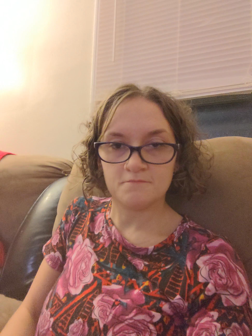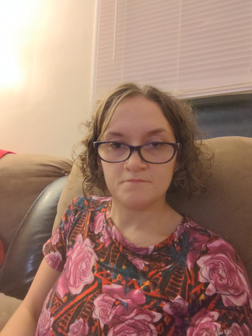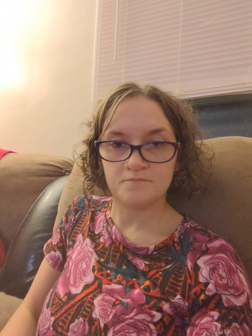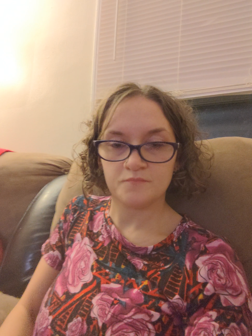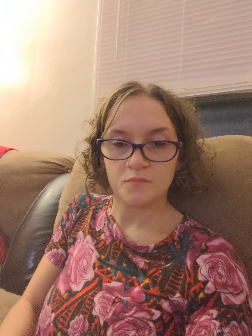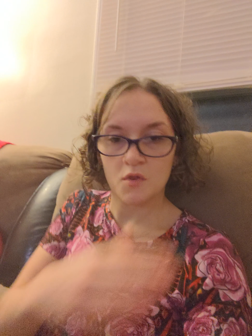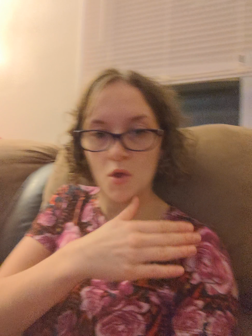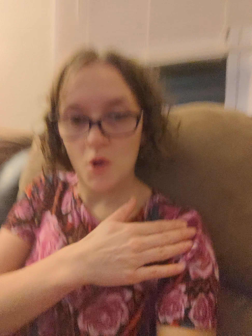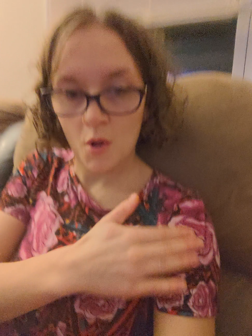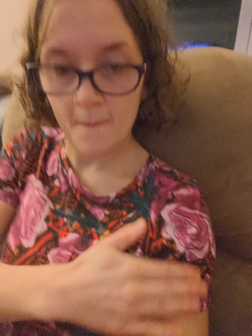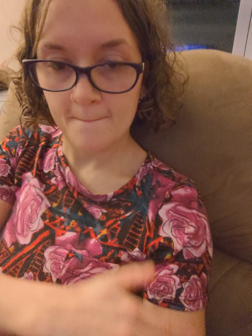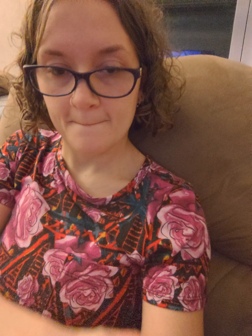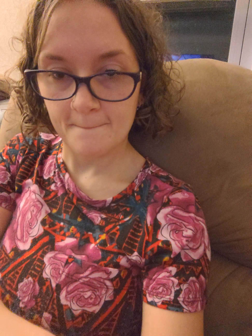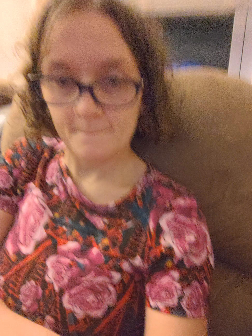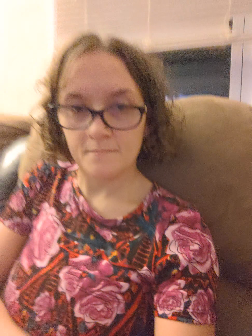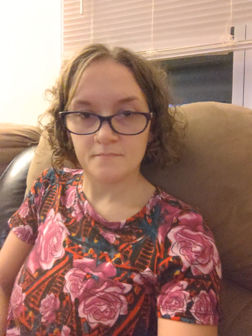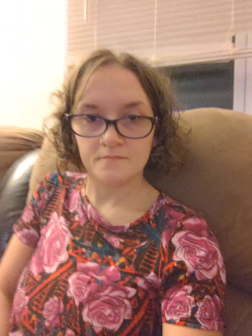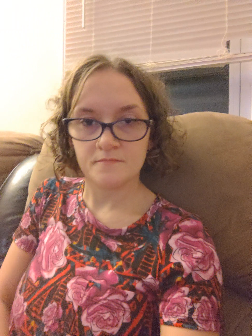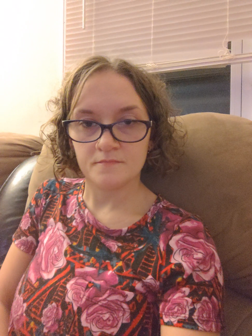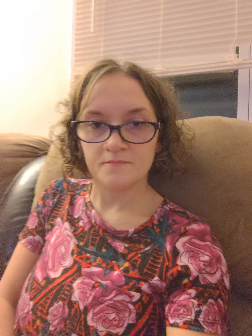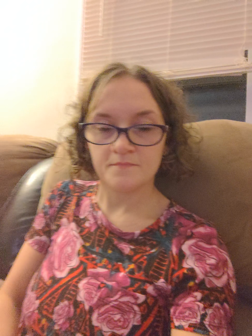arm